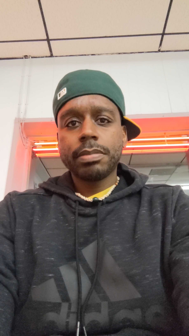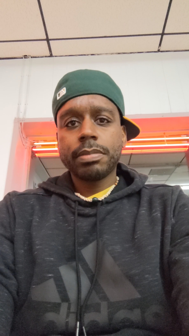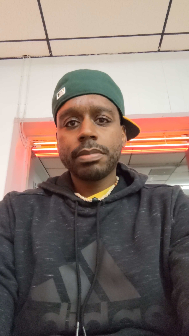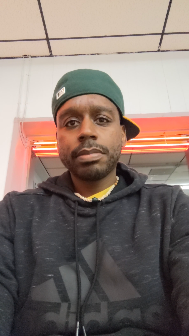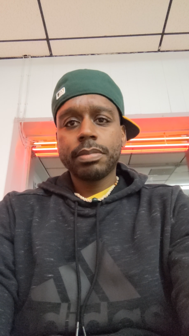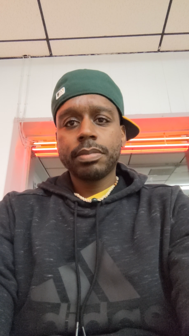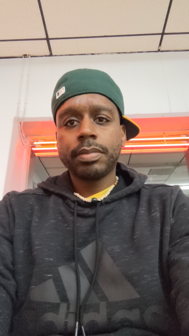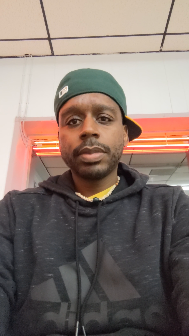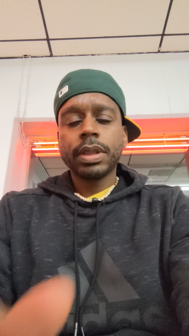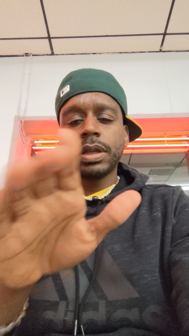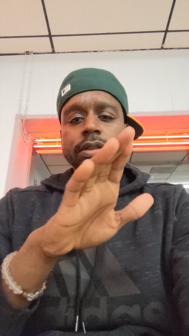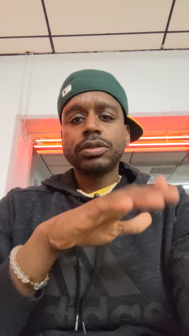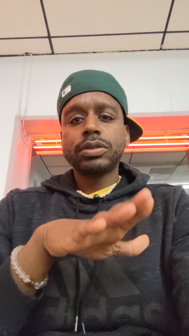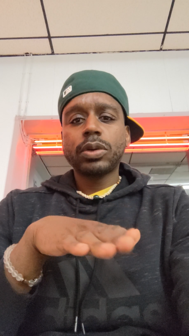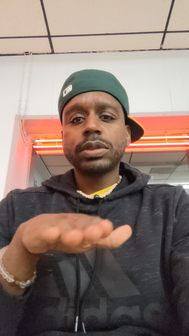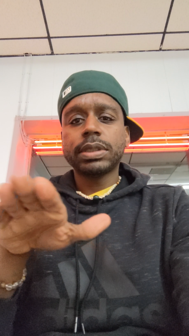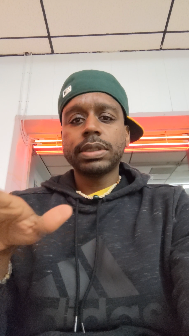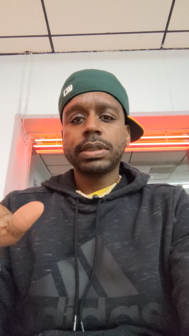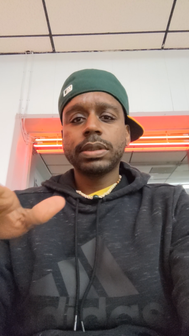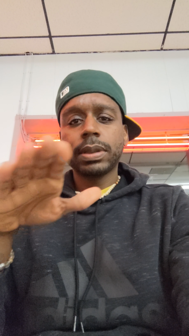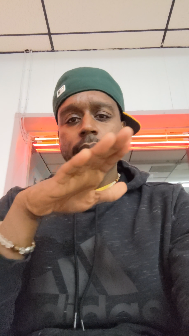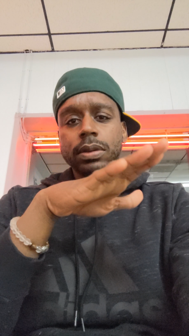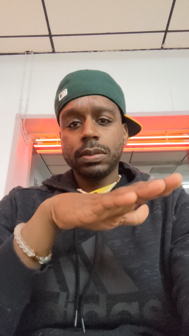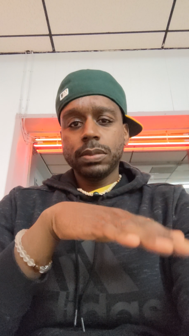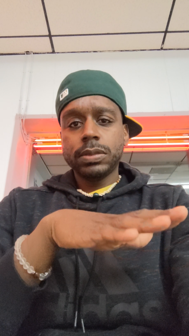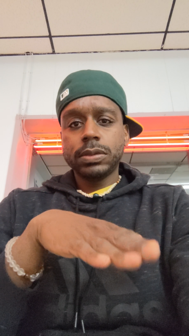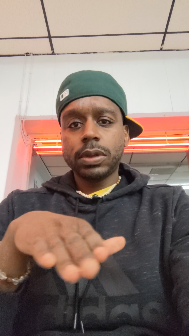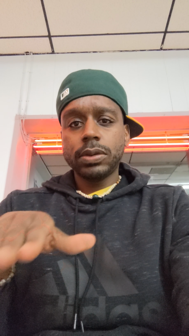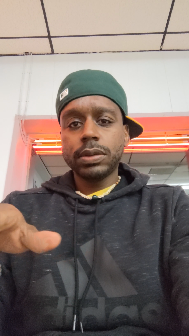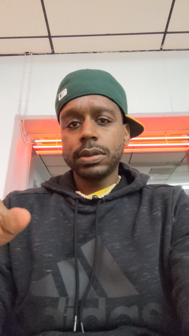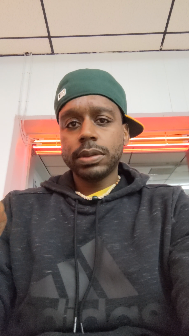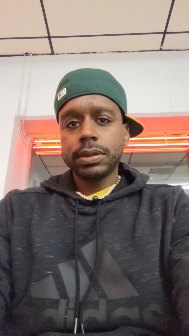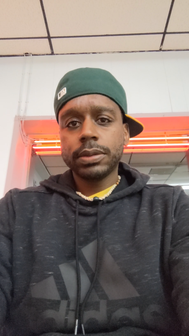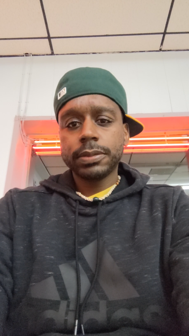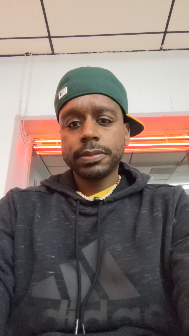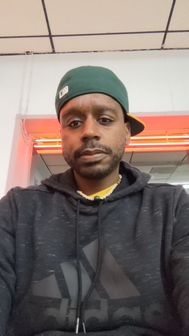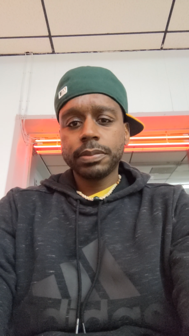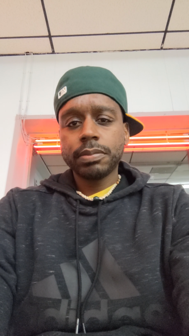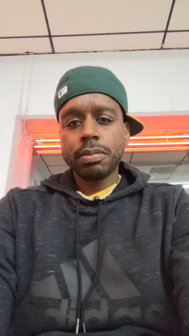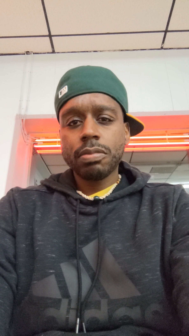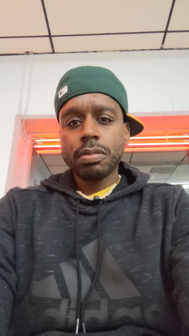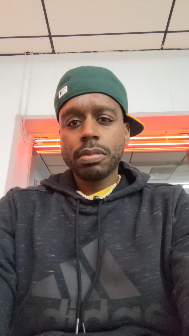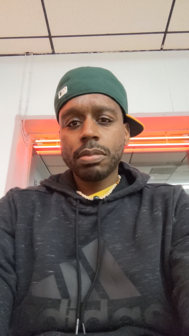children